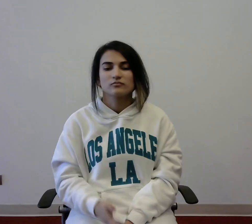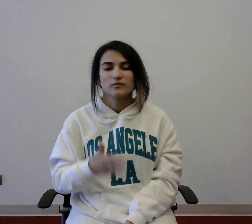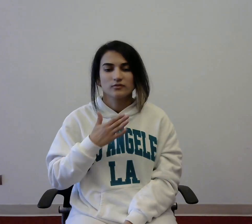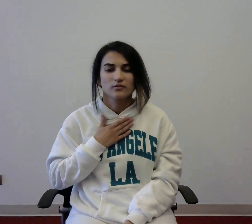mən